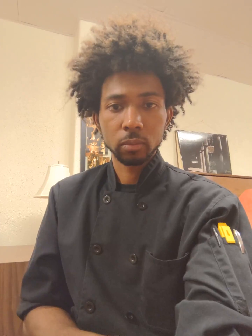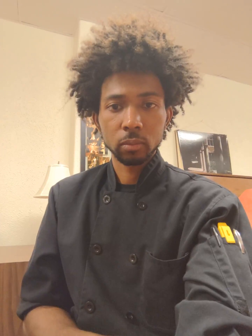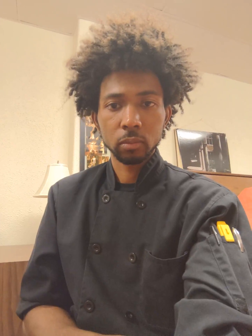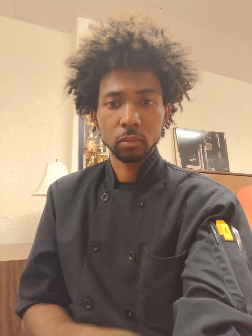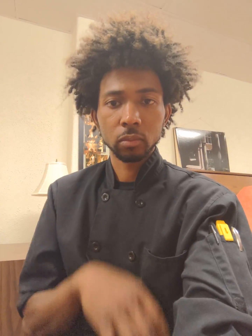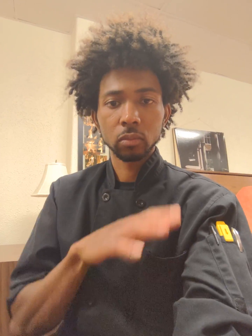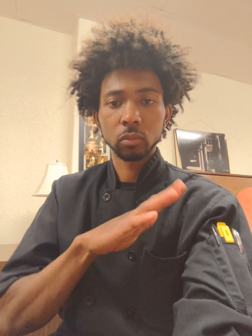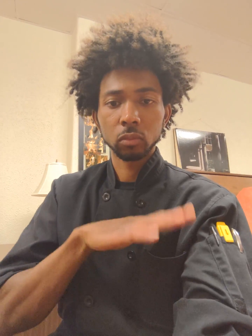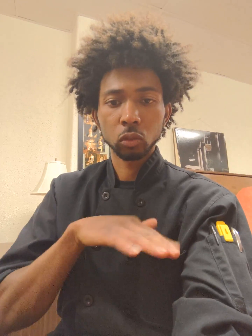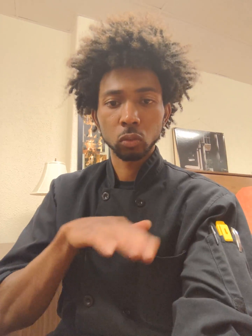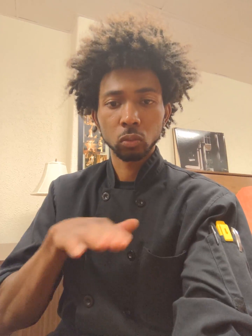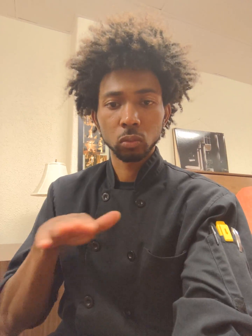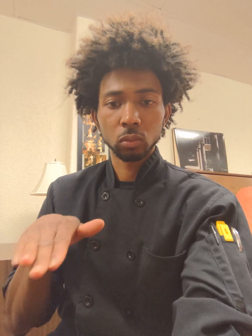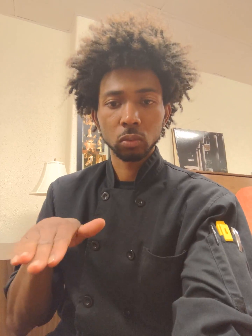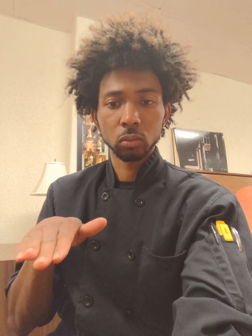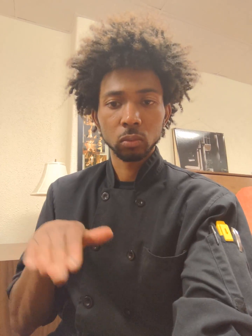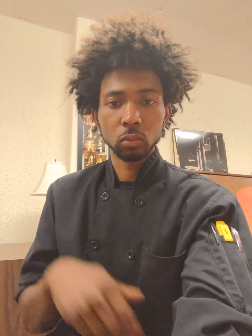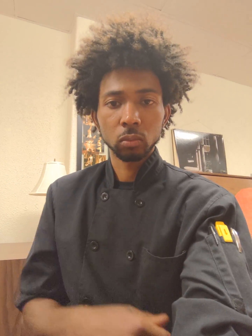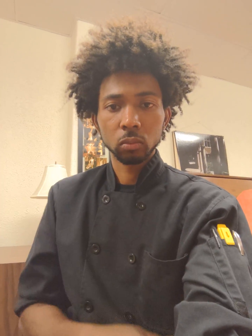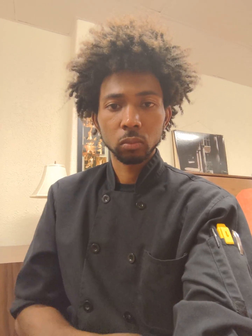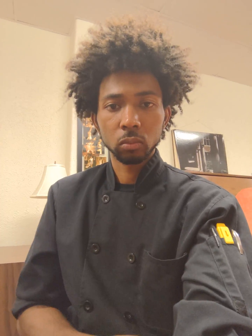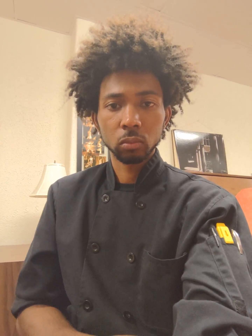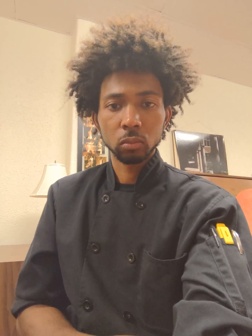children